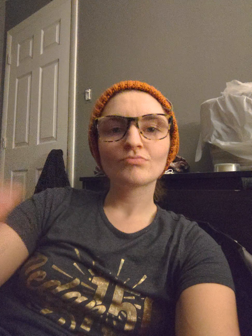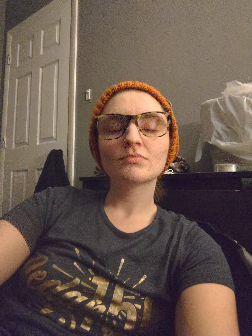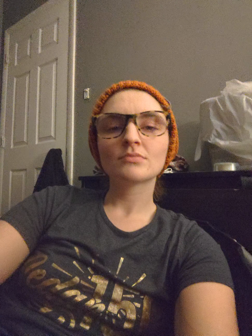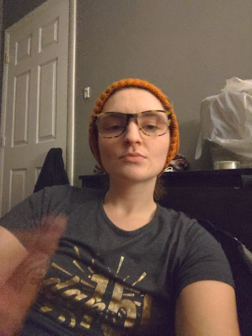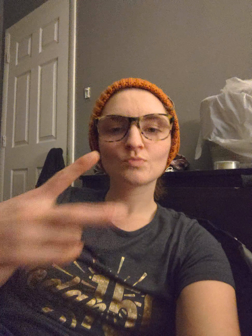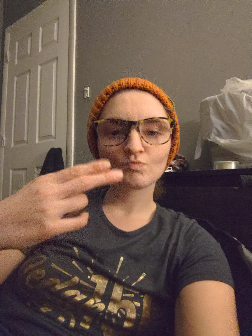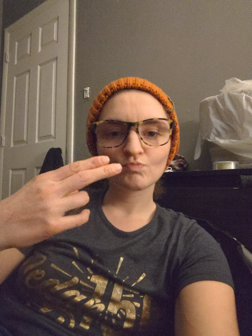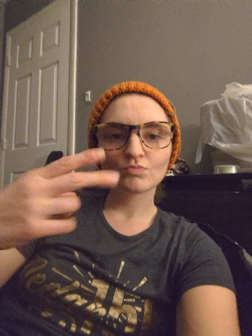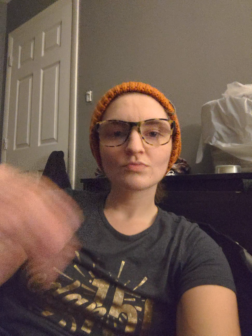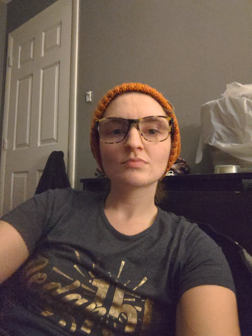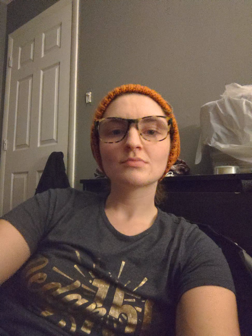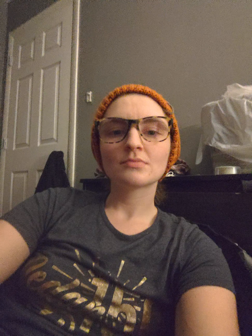scissors